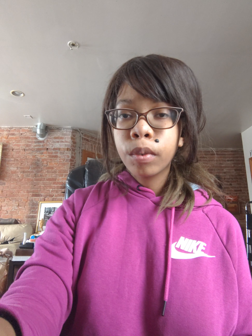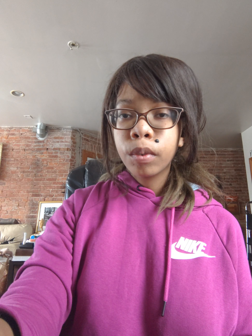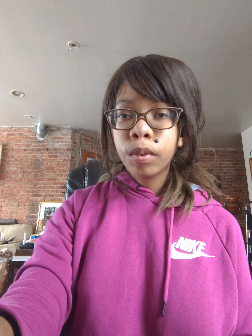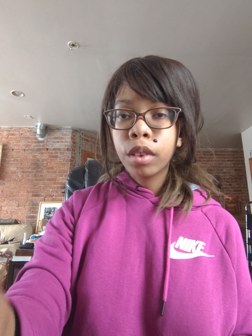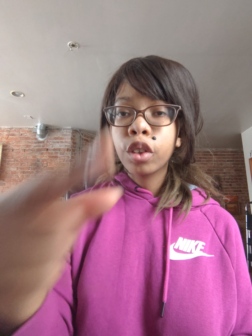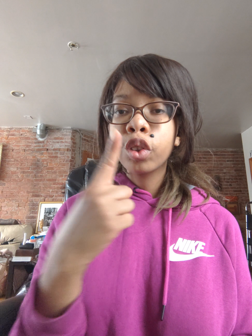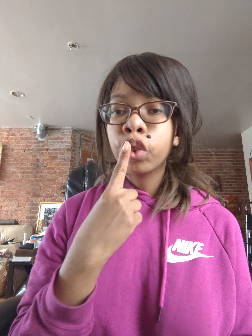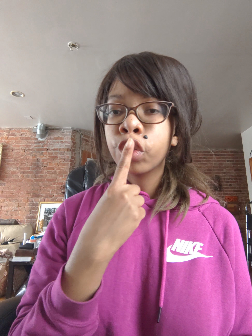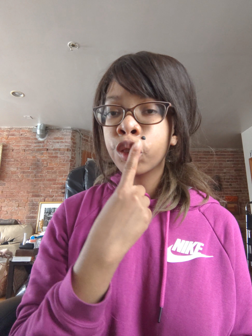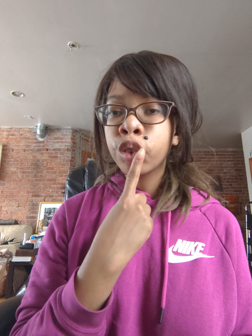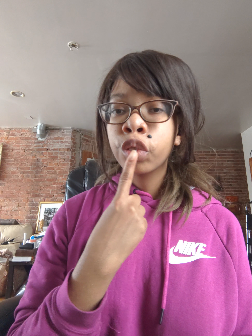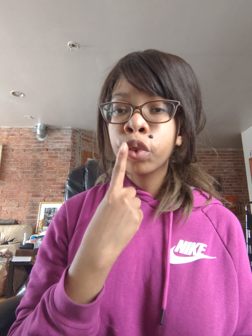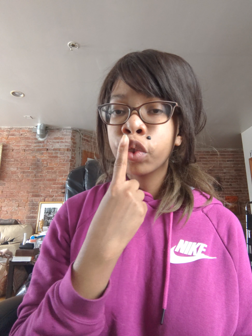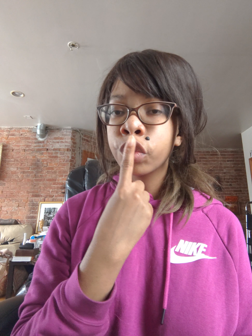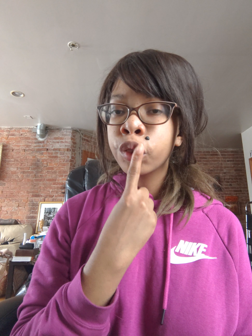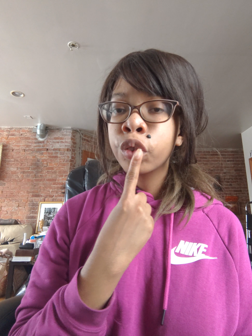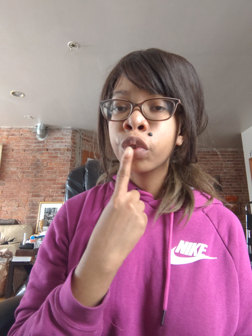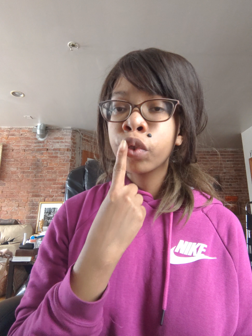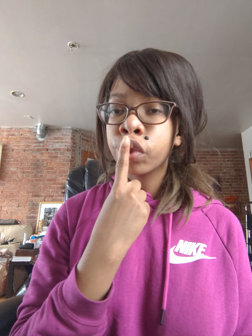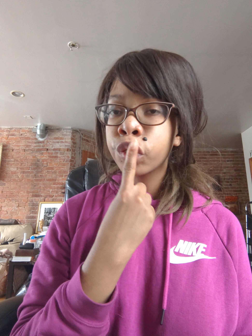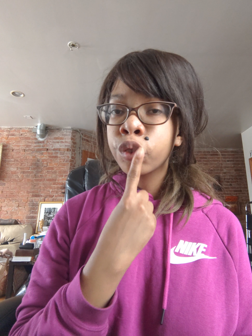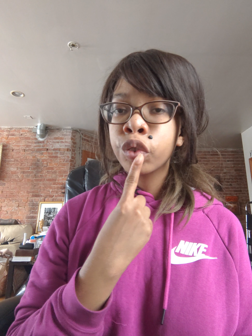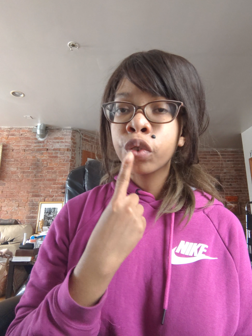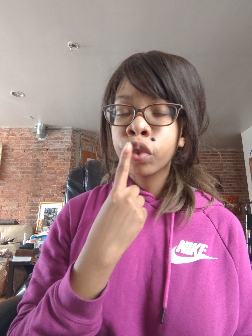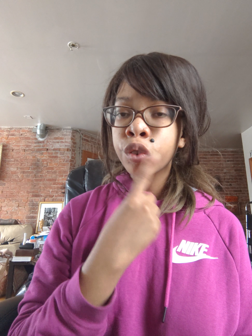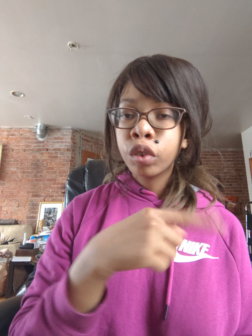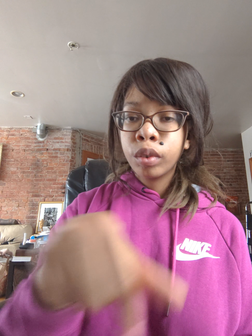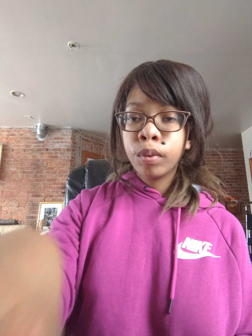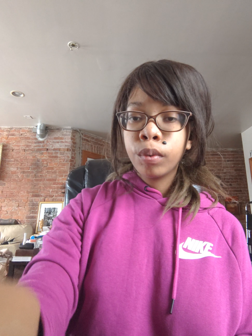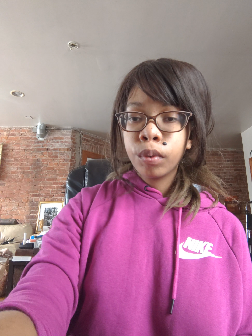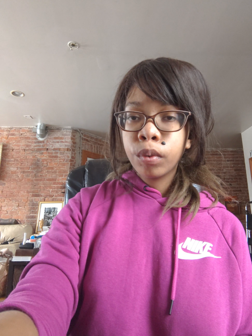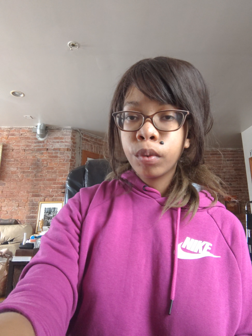mouth